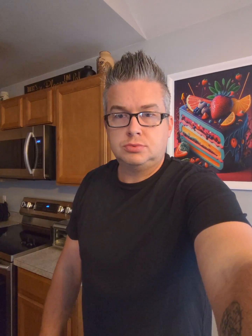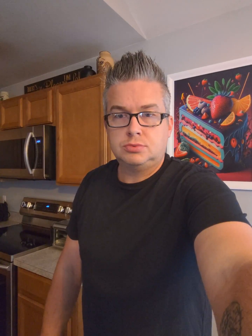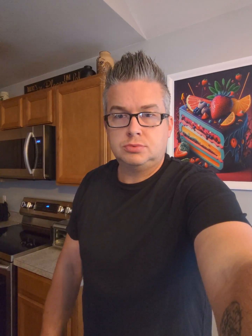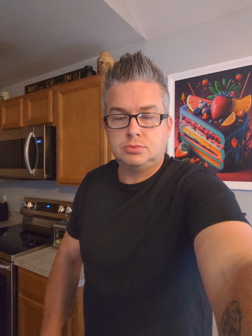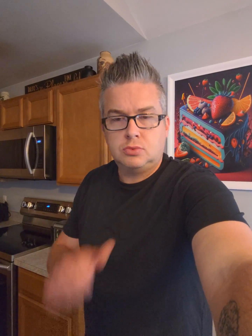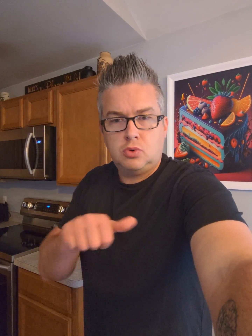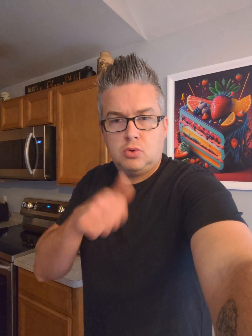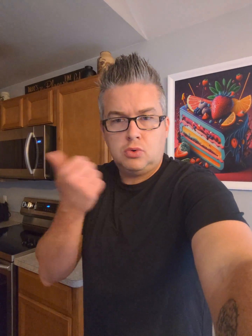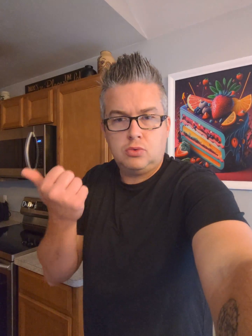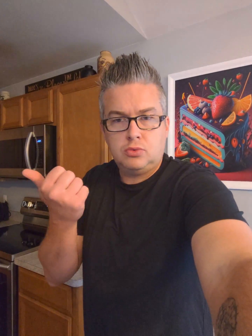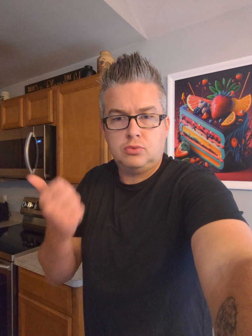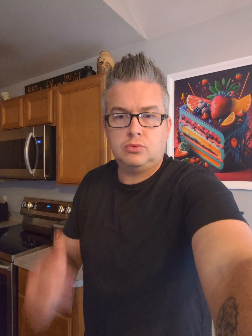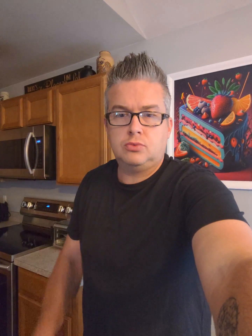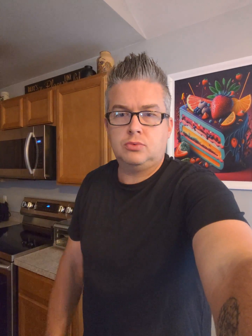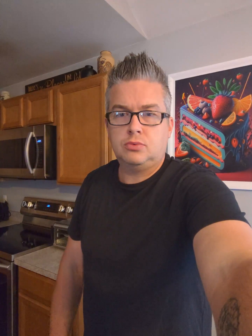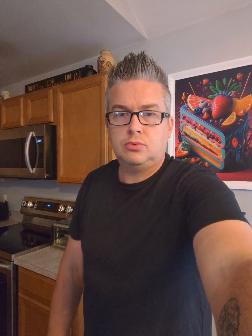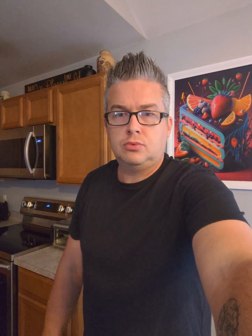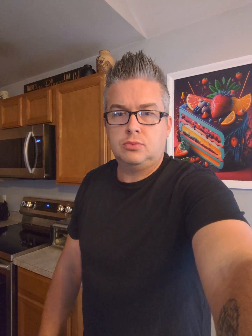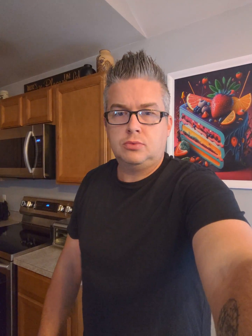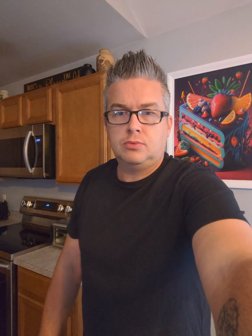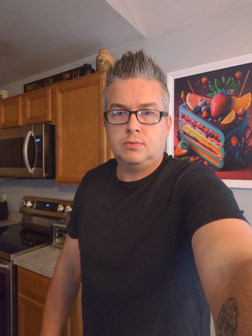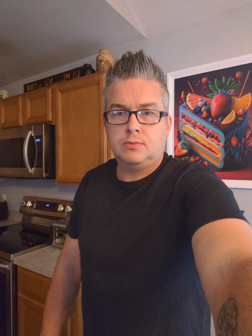other